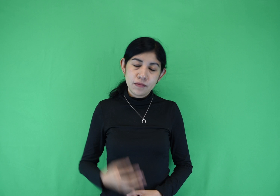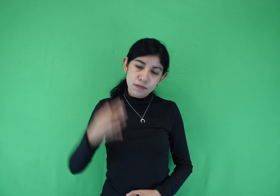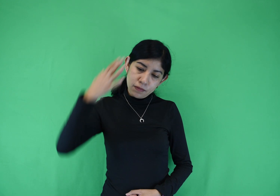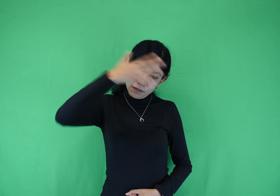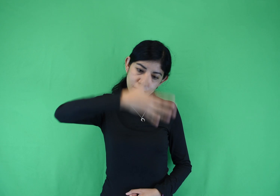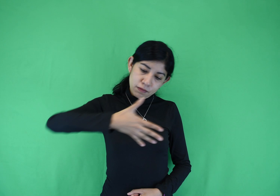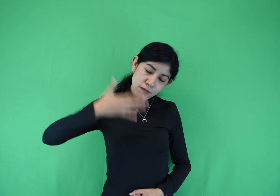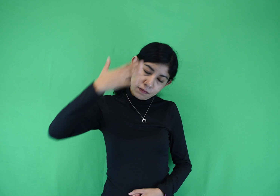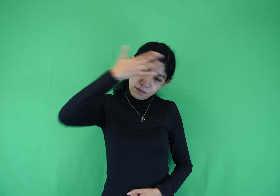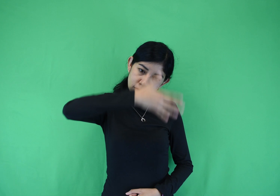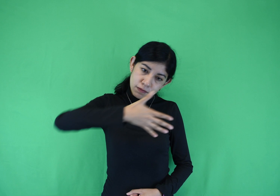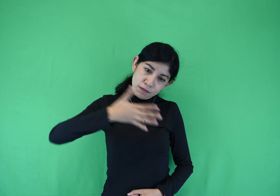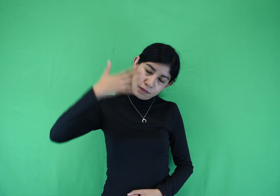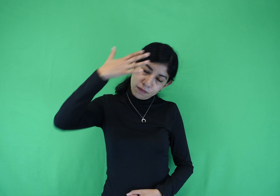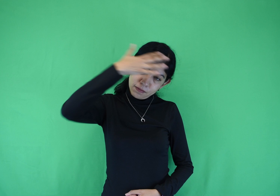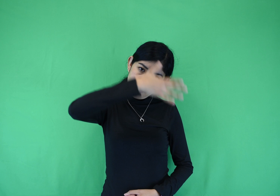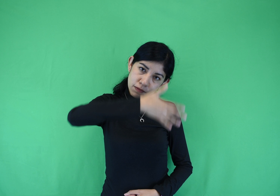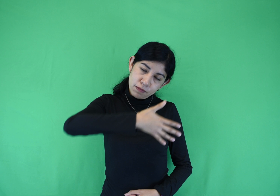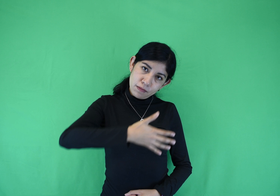mareado